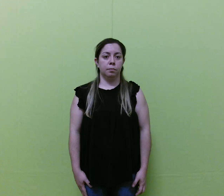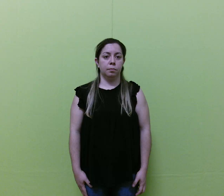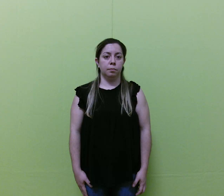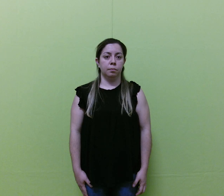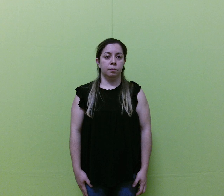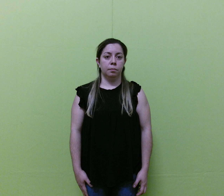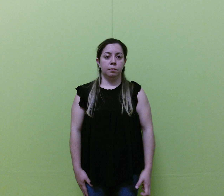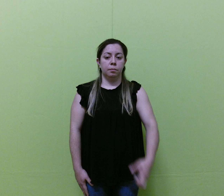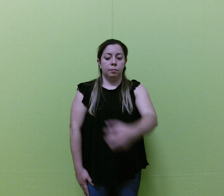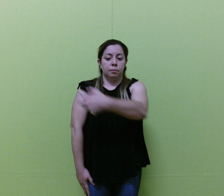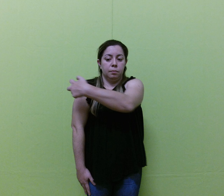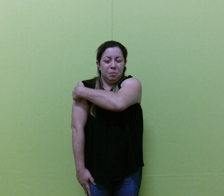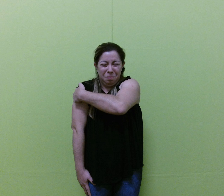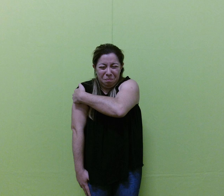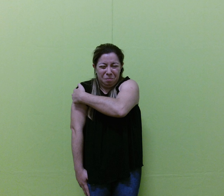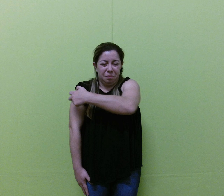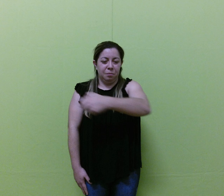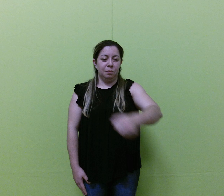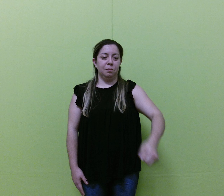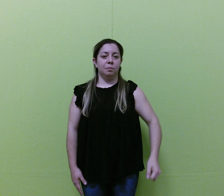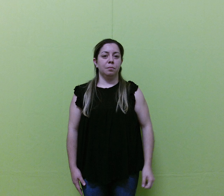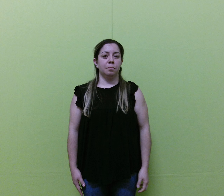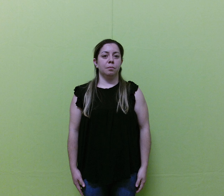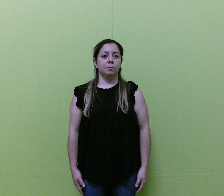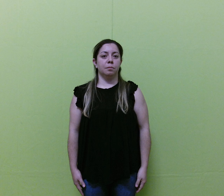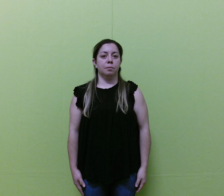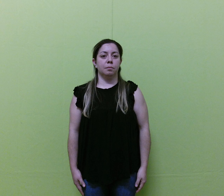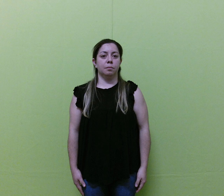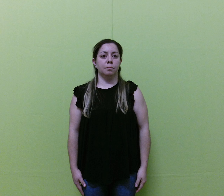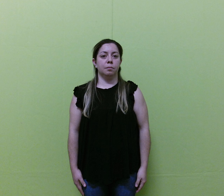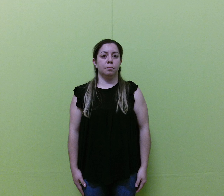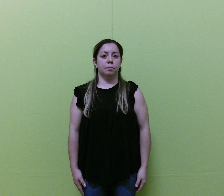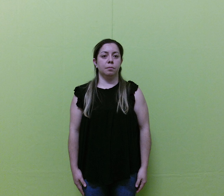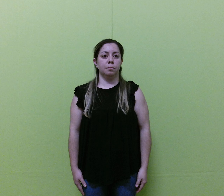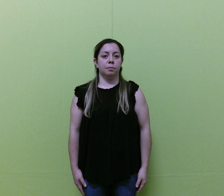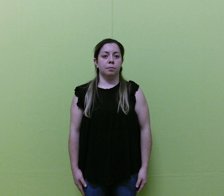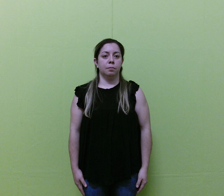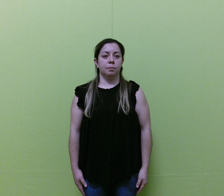vacina